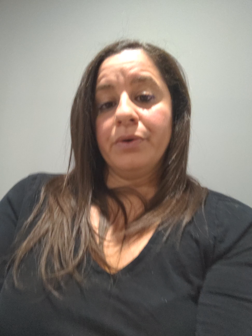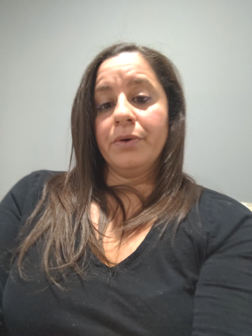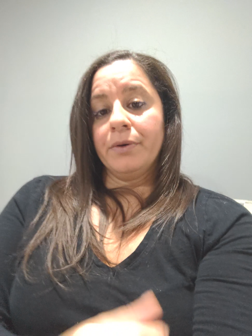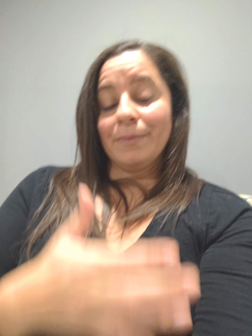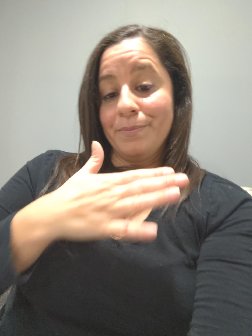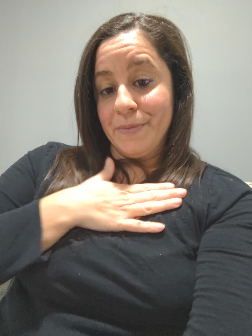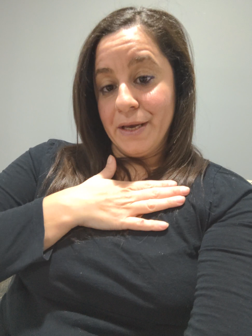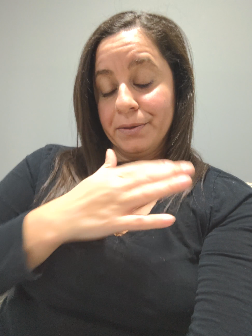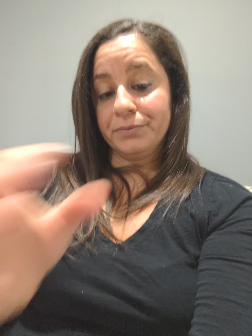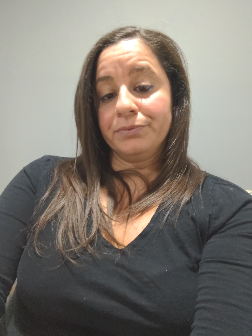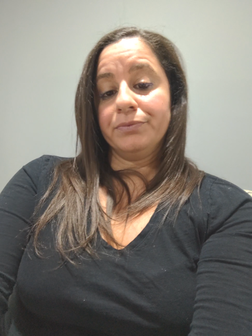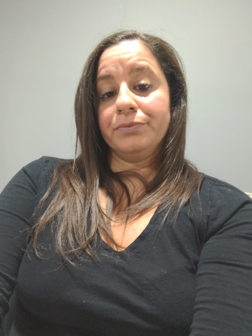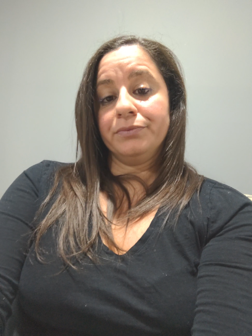my